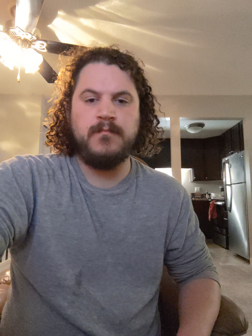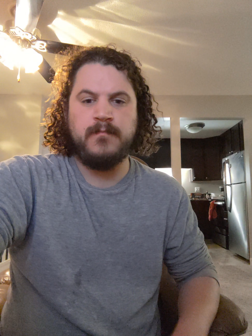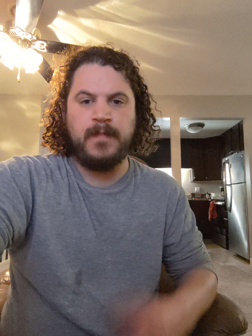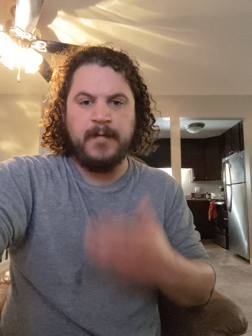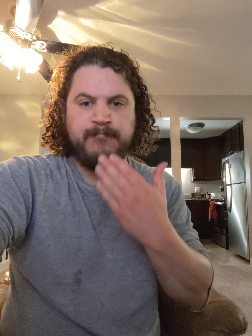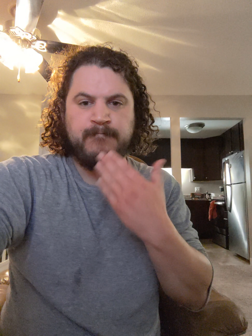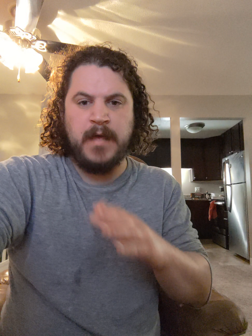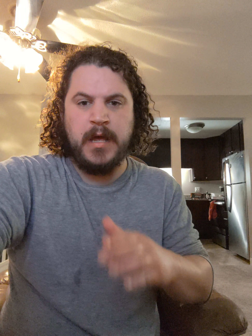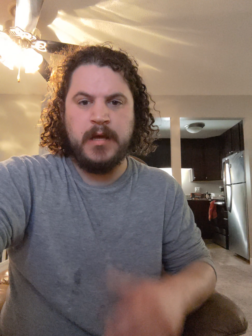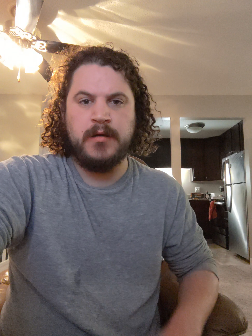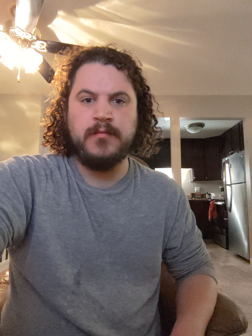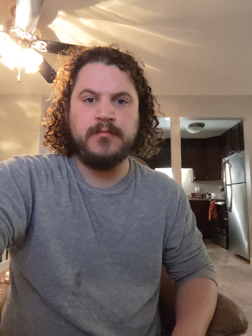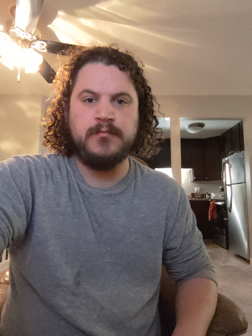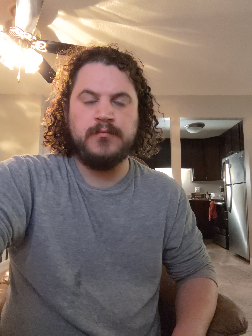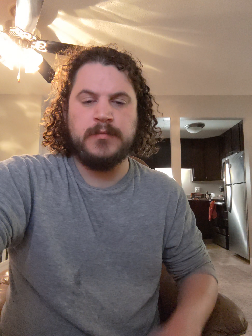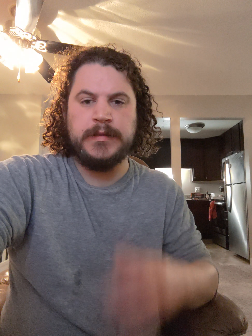bad